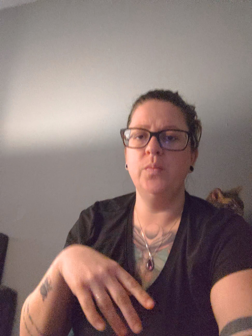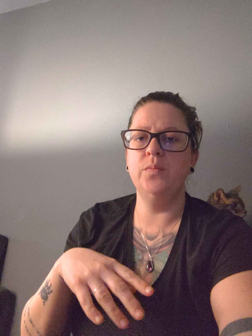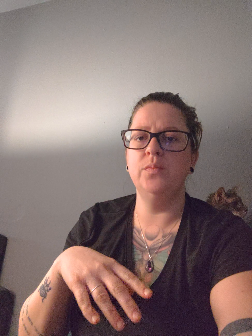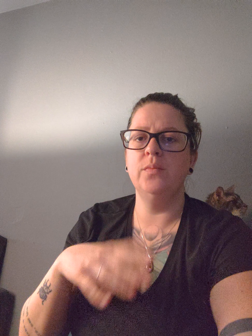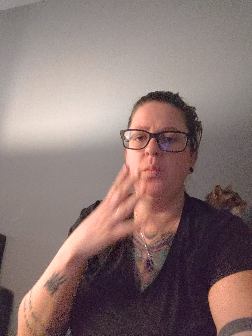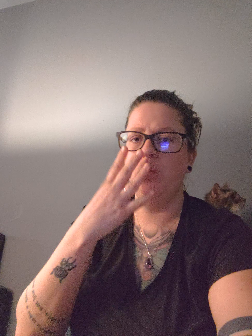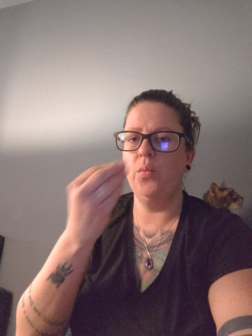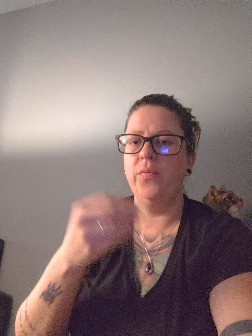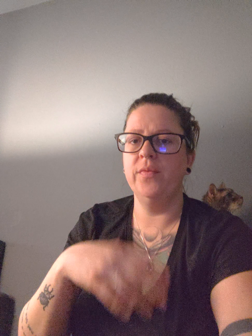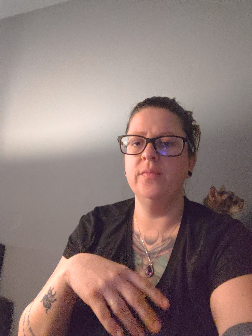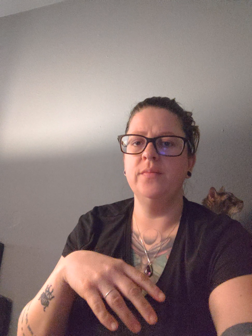wolf